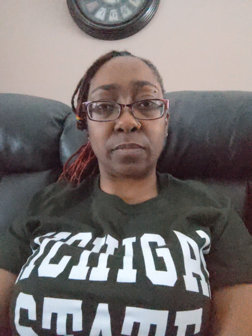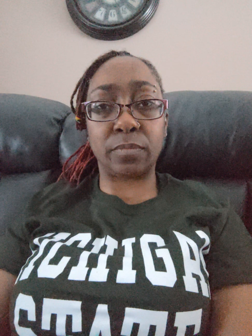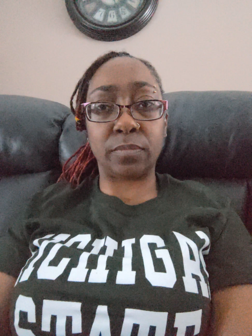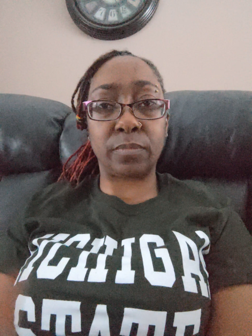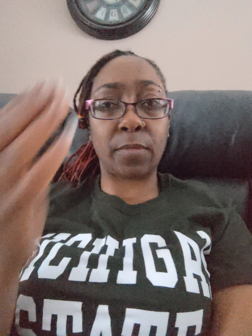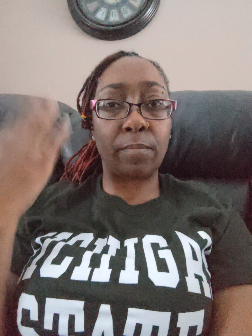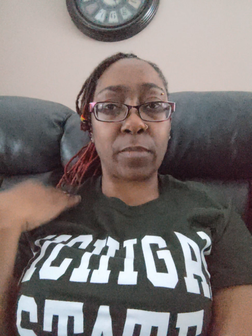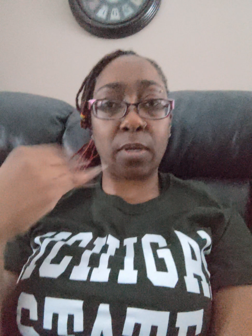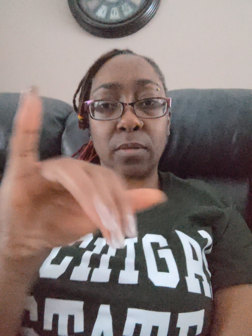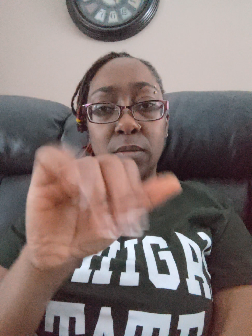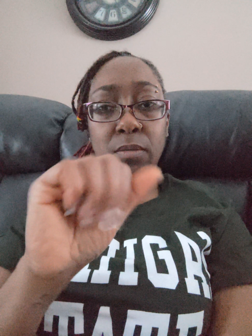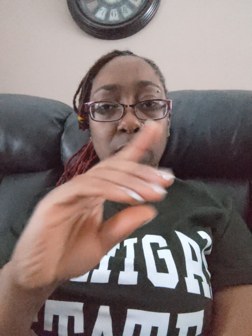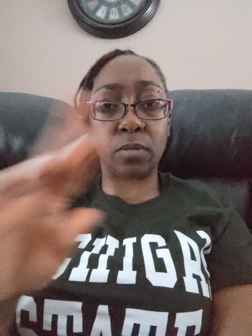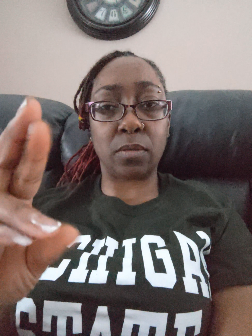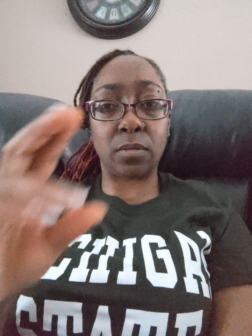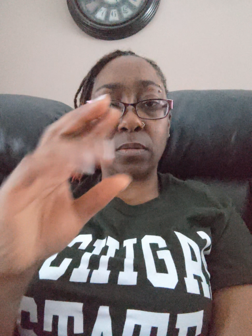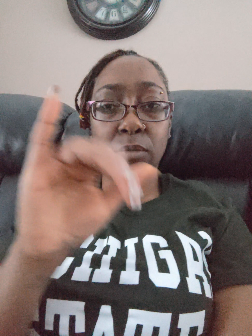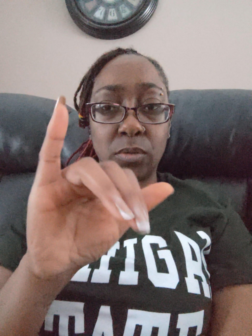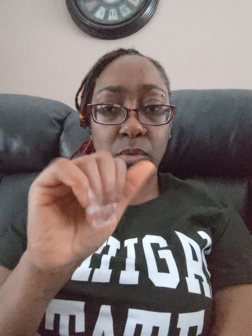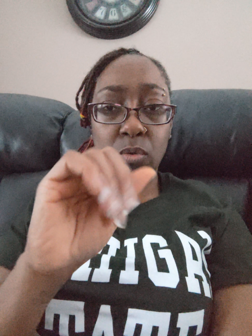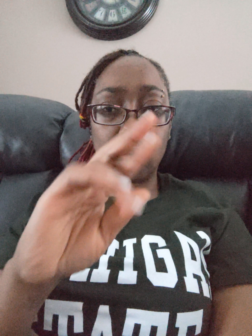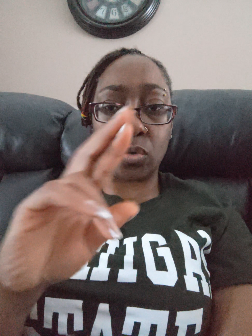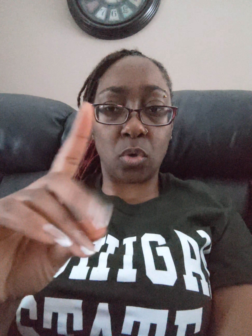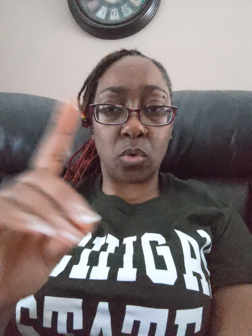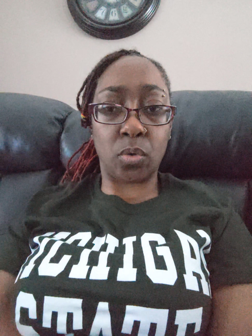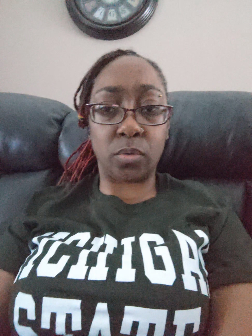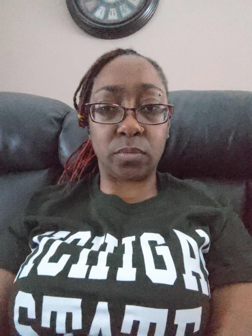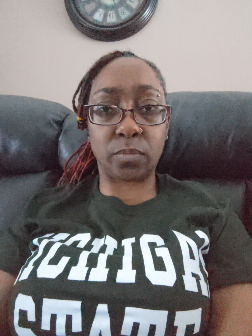backyard